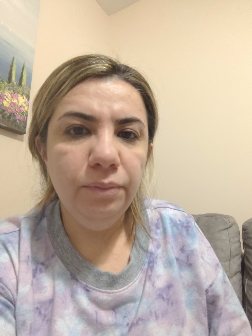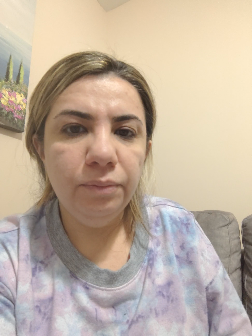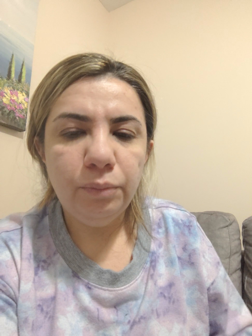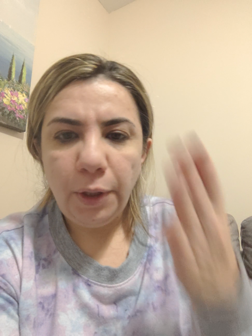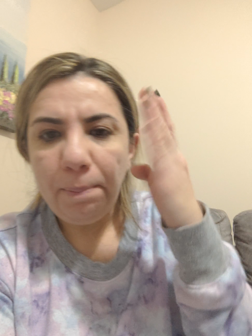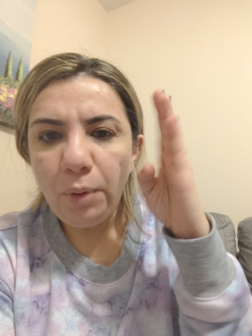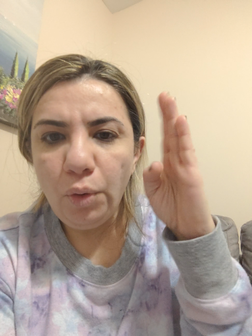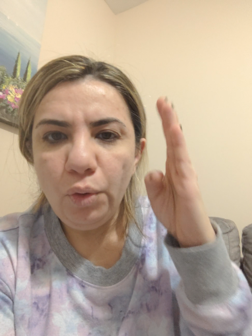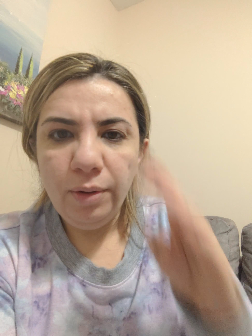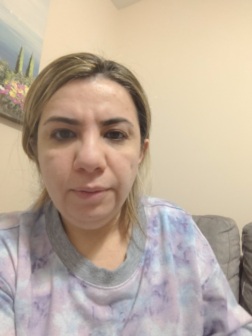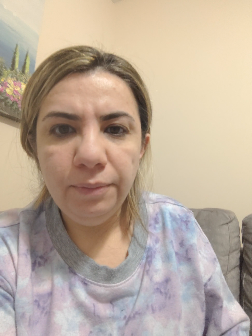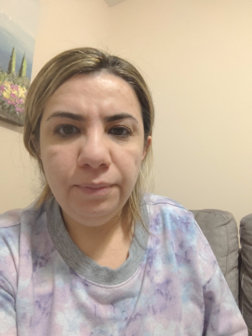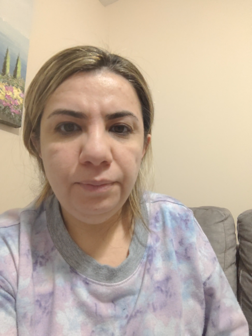blue